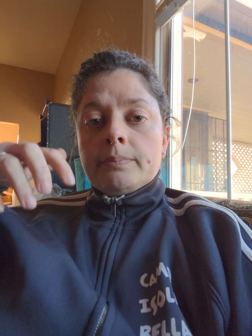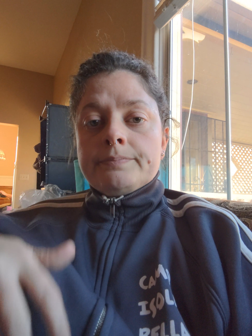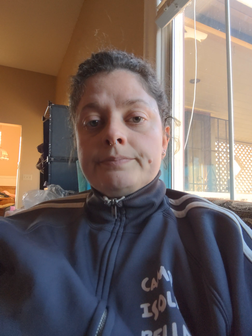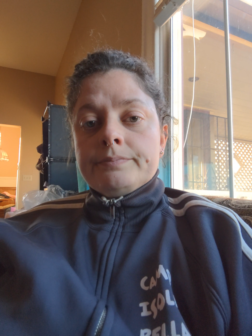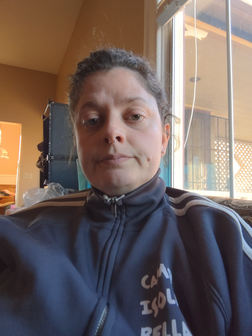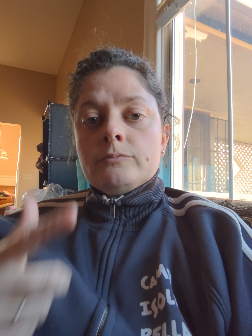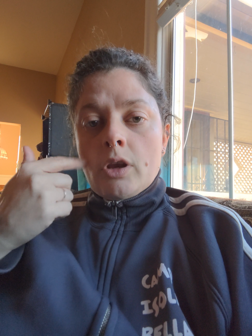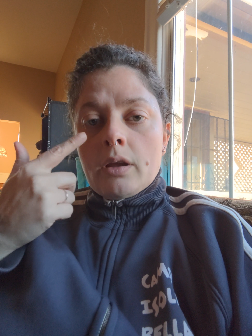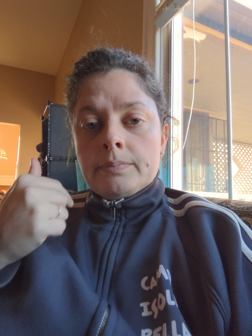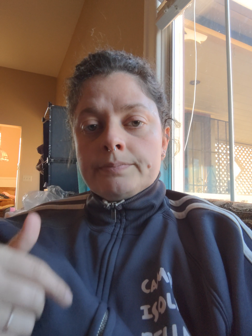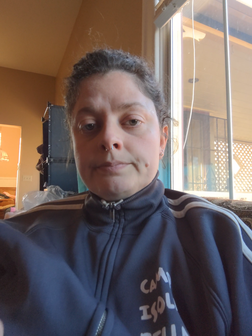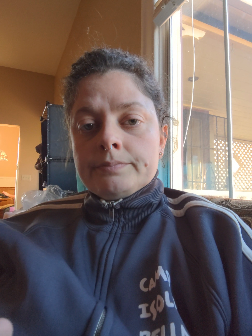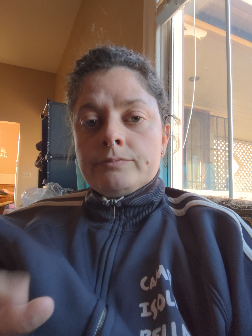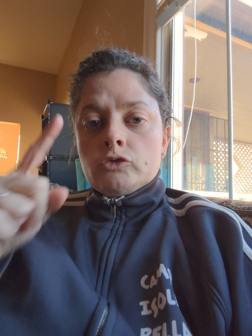cry